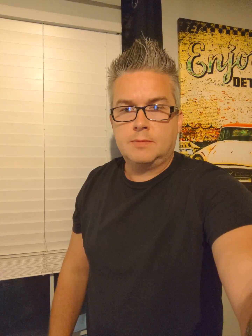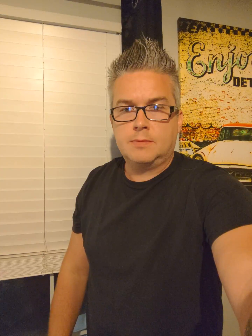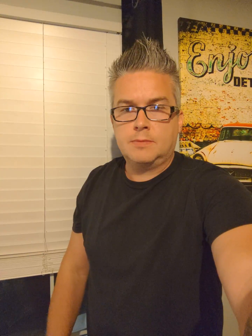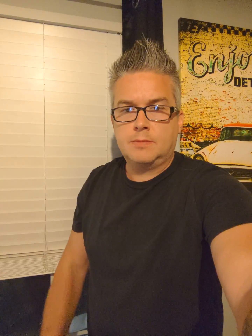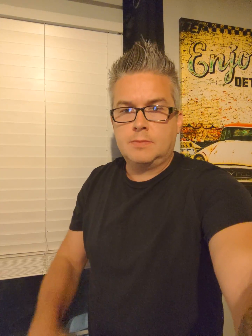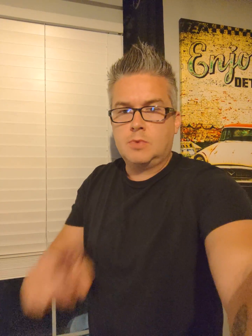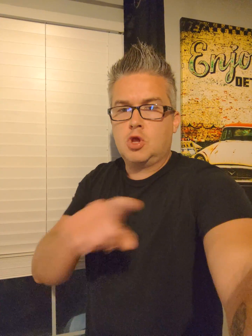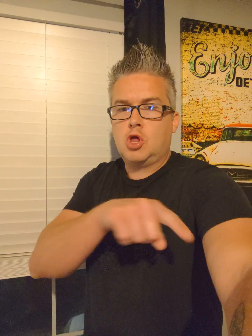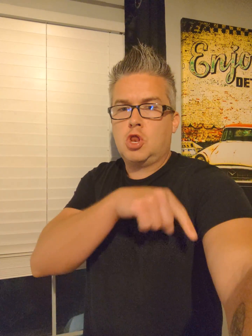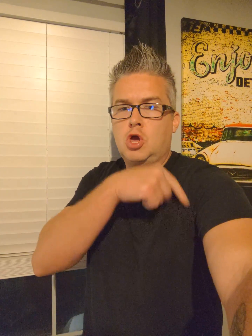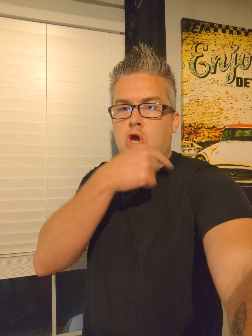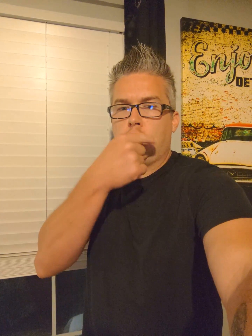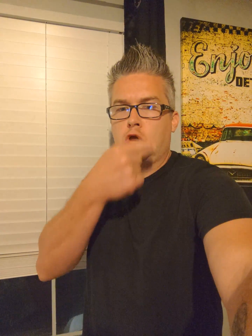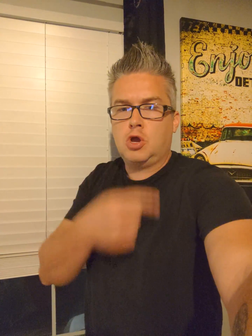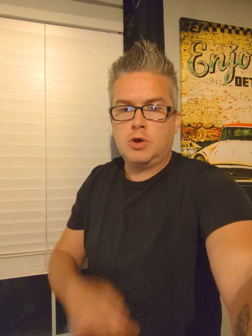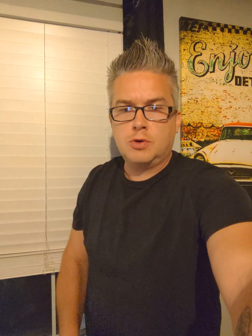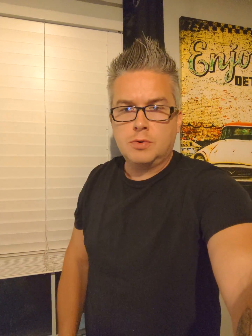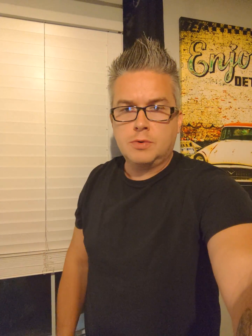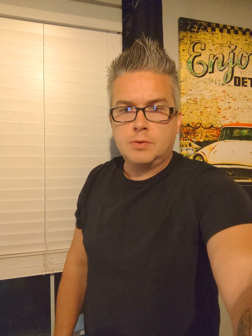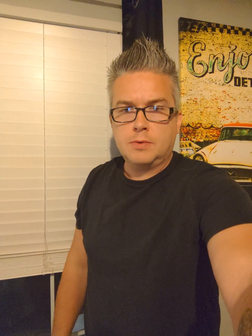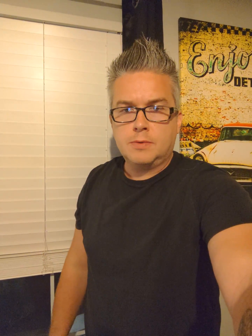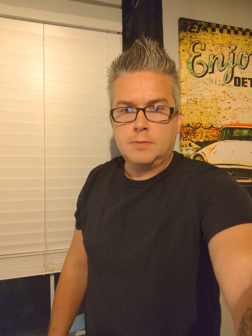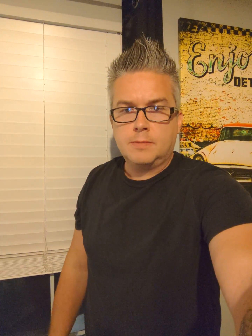long